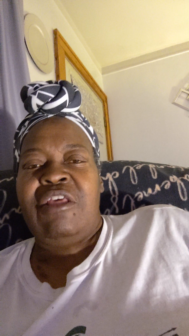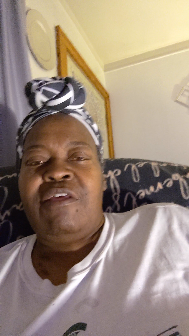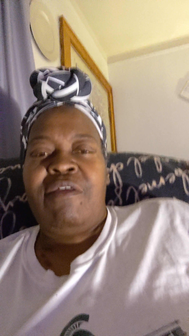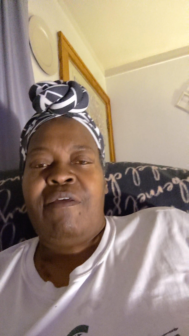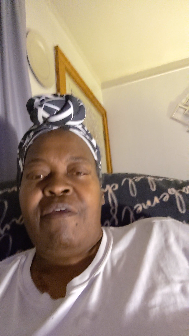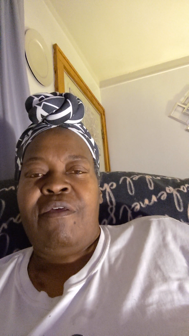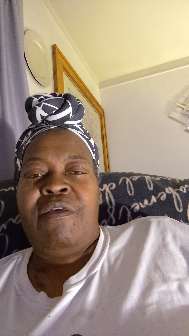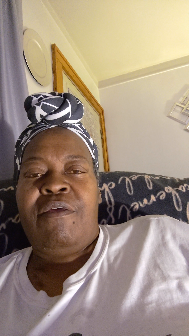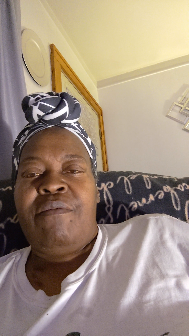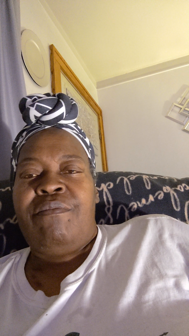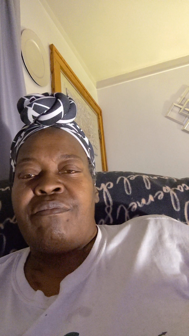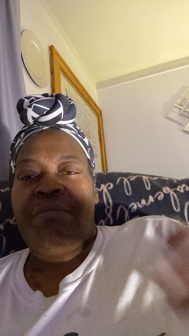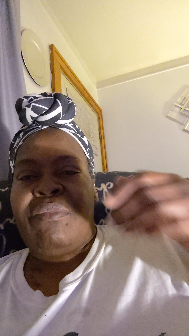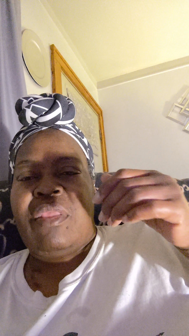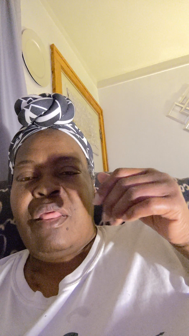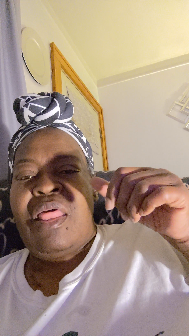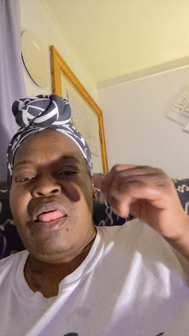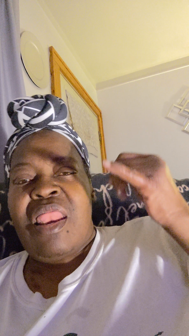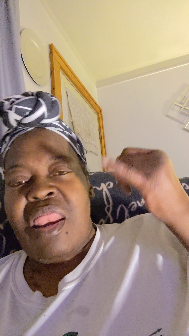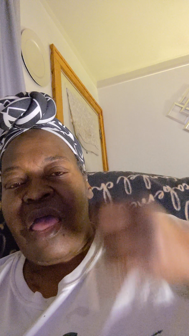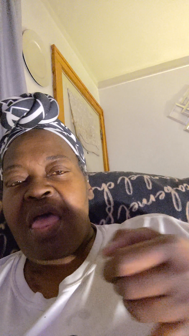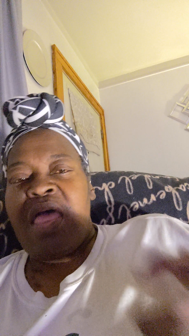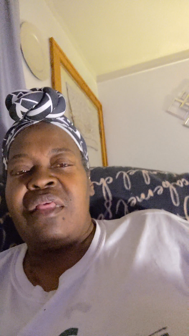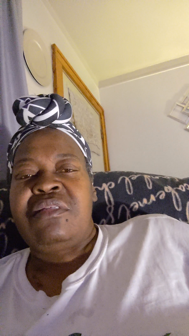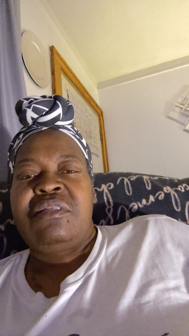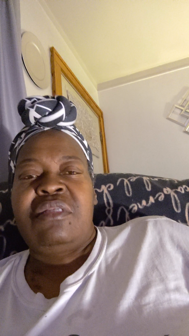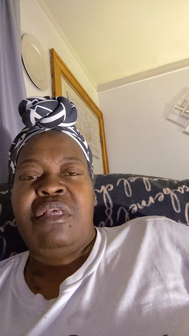last